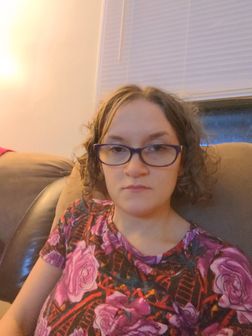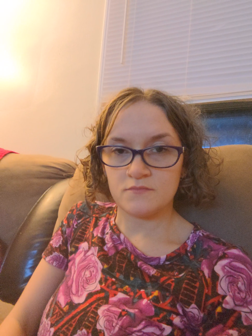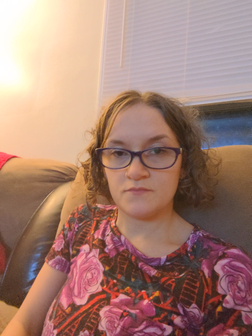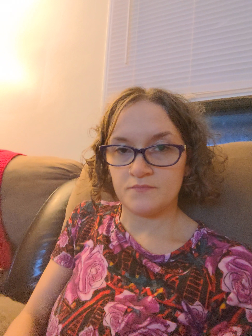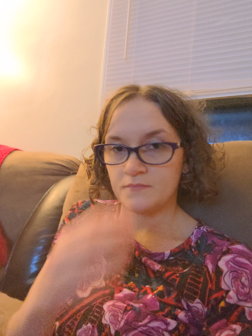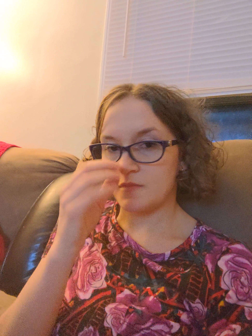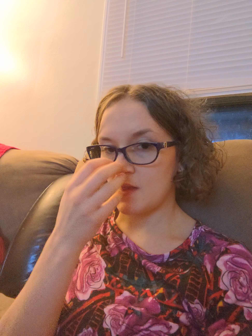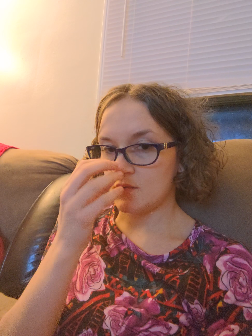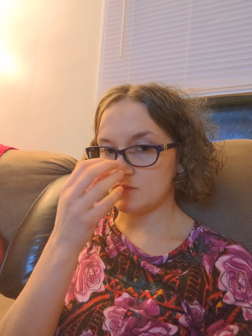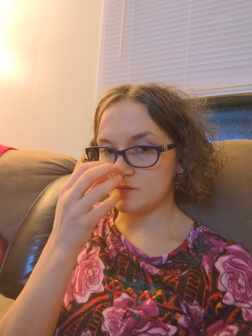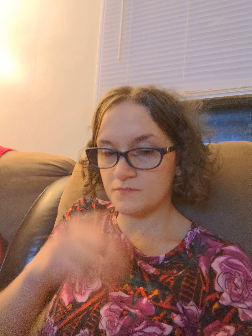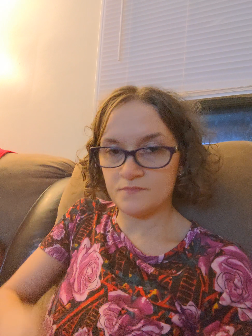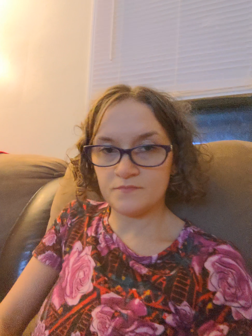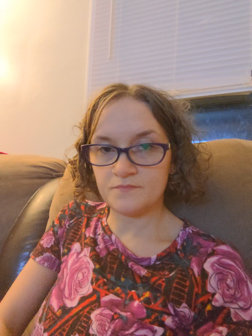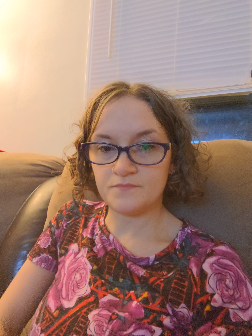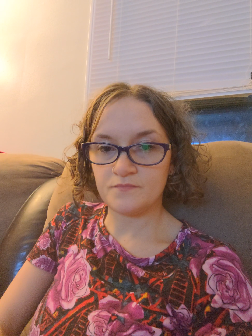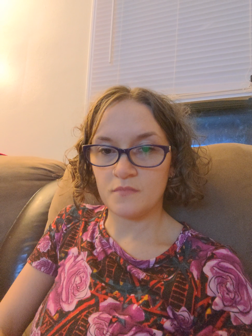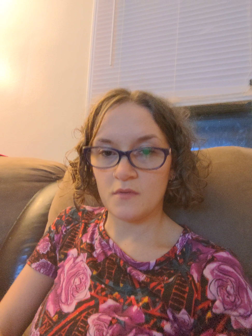clown